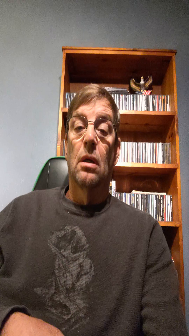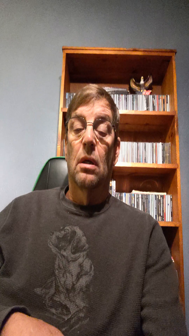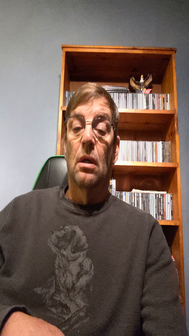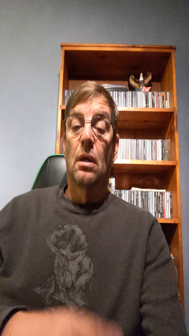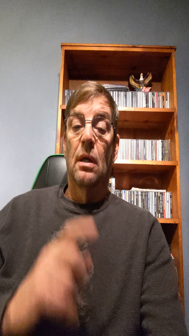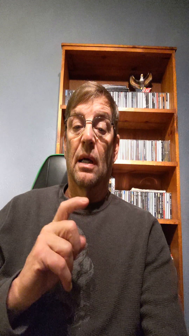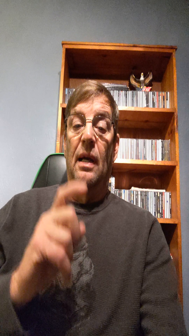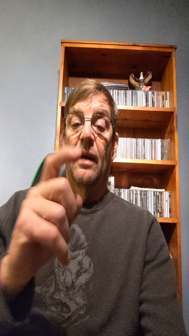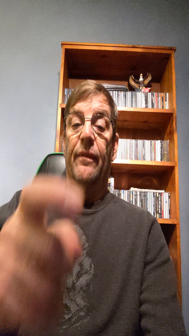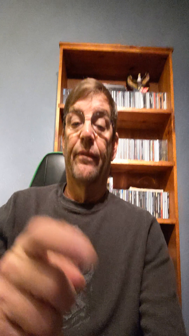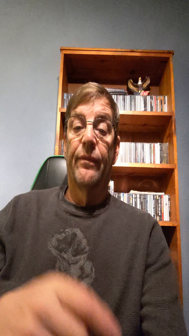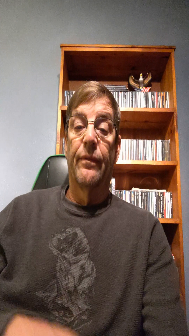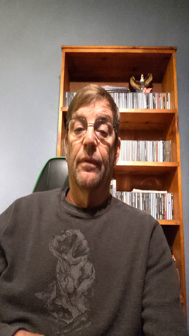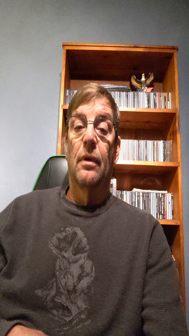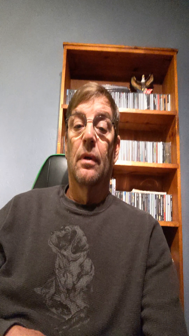gift